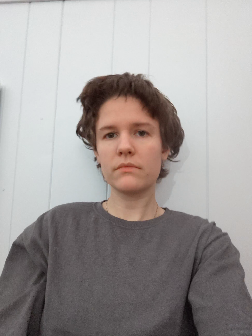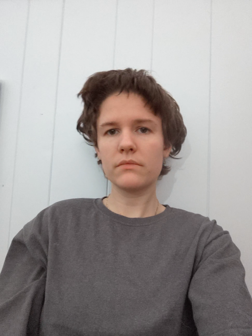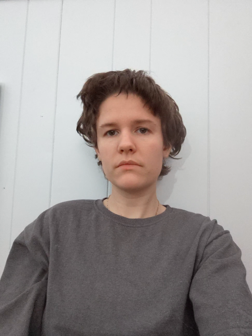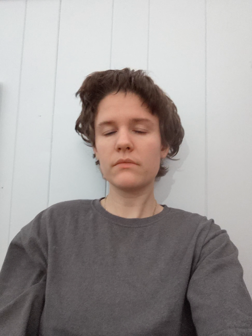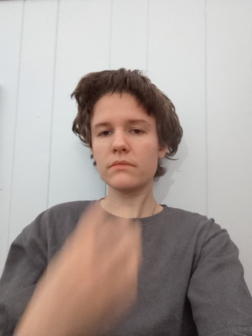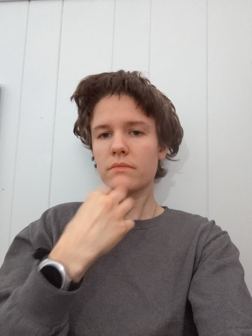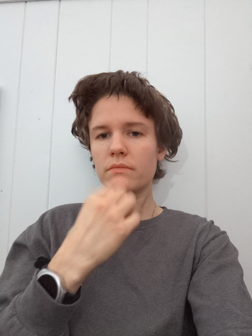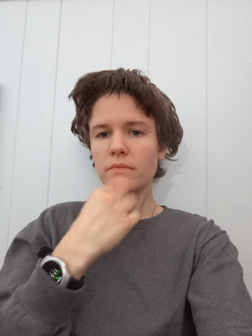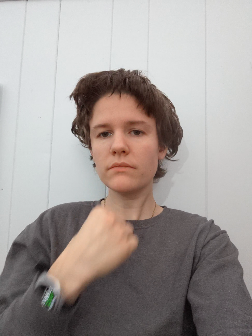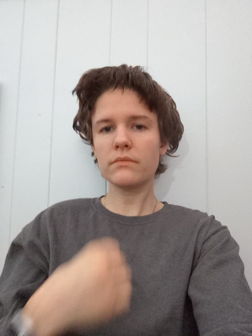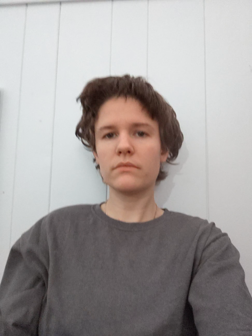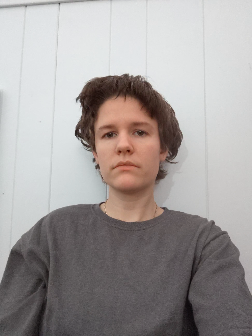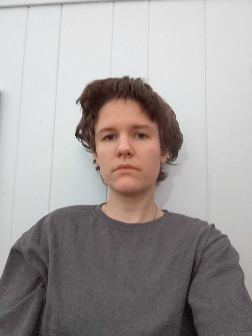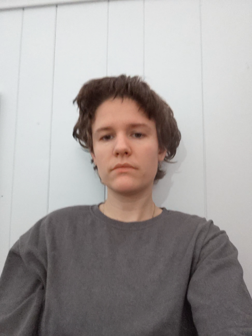underwear